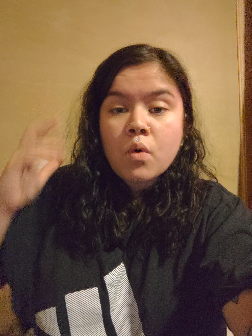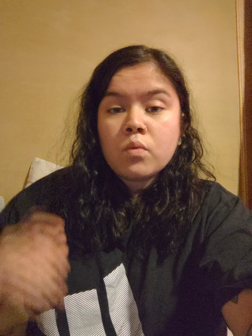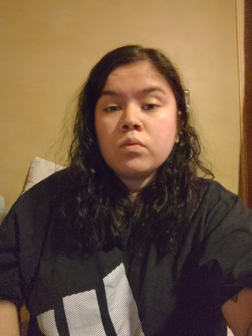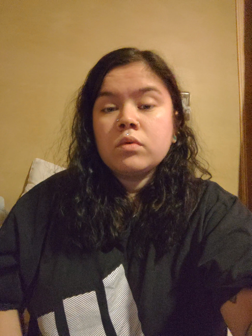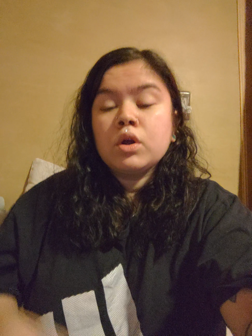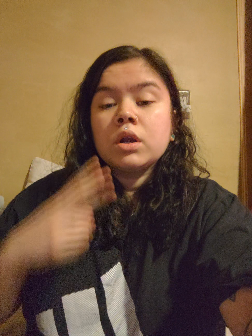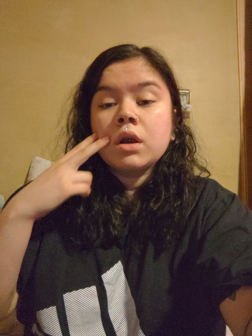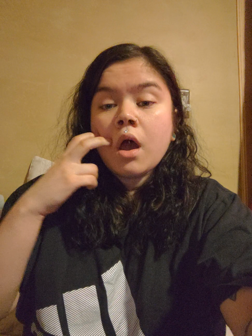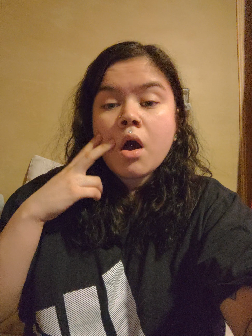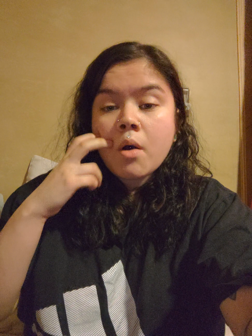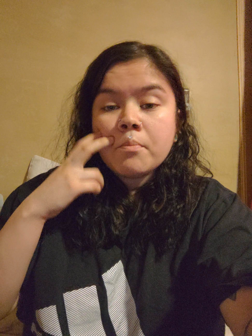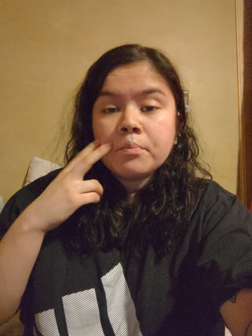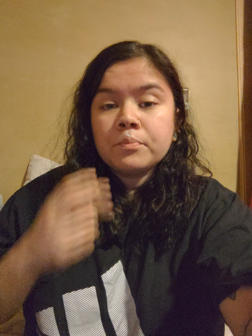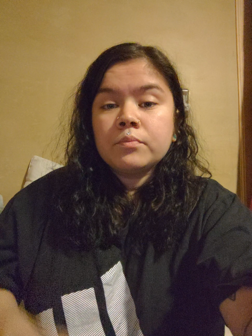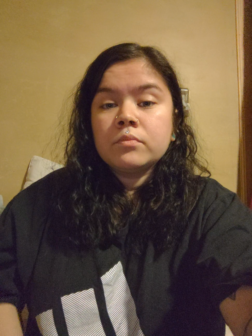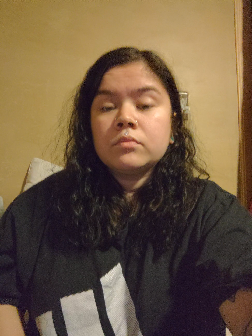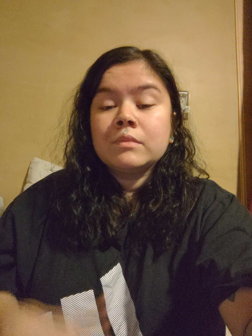gum